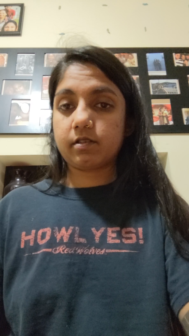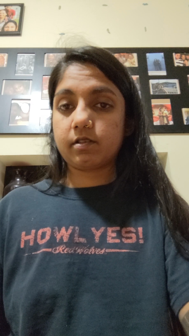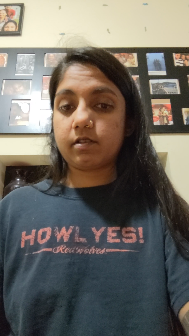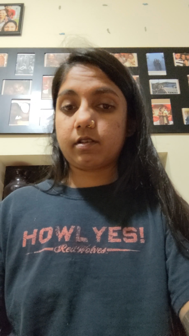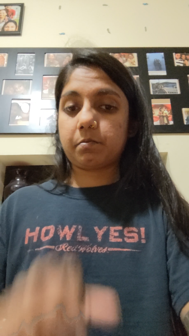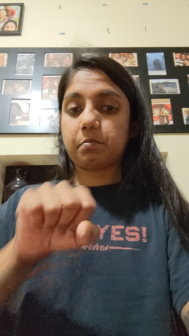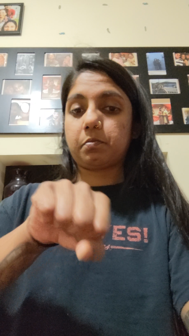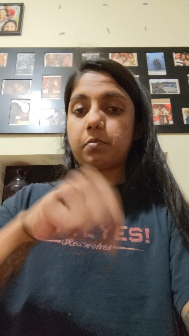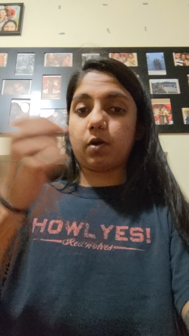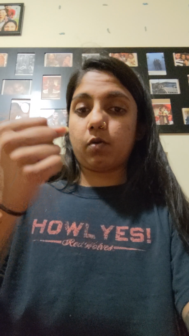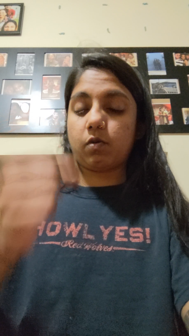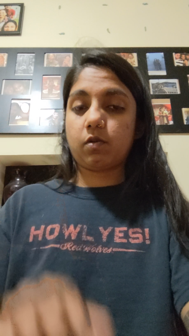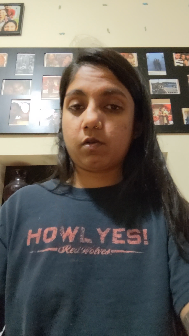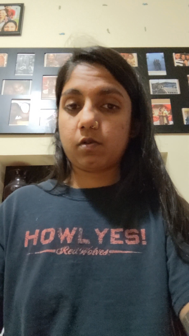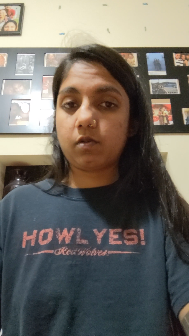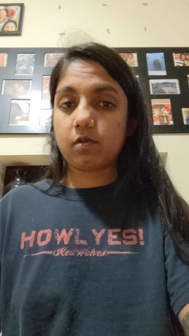broken